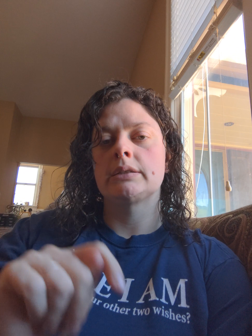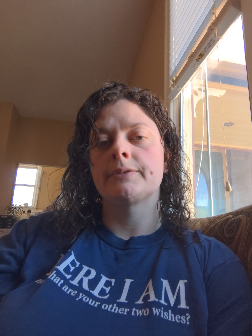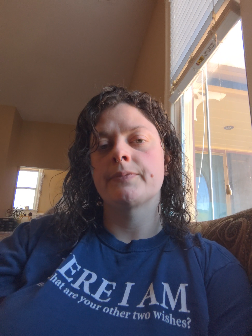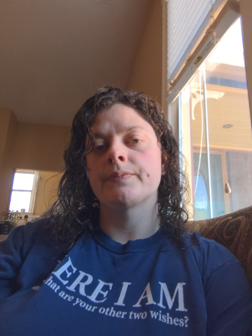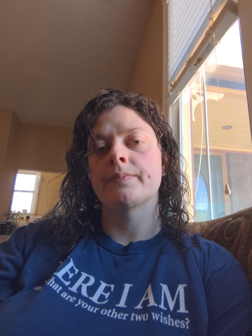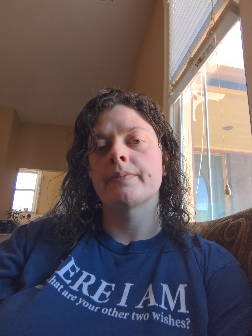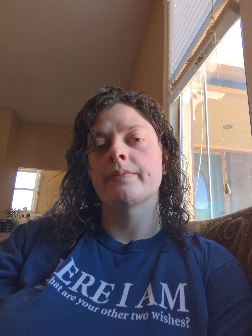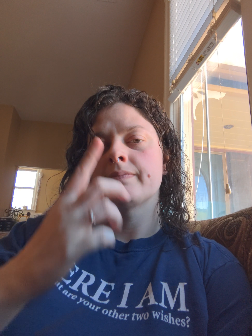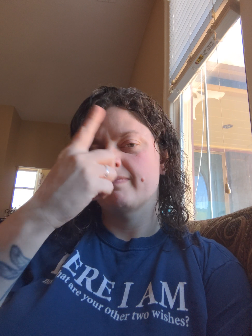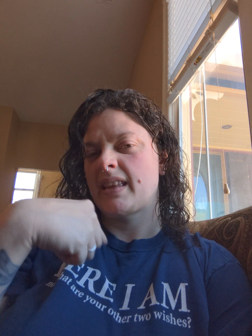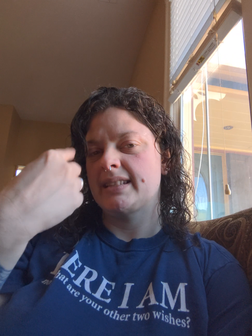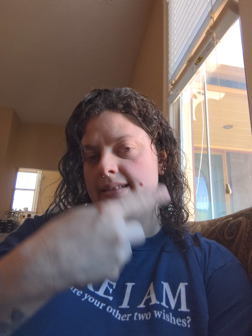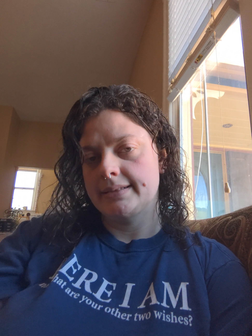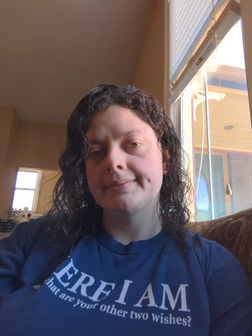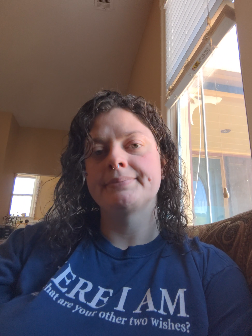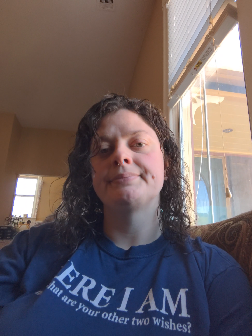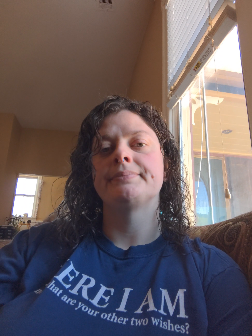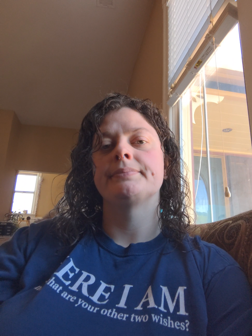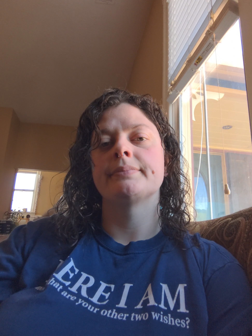face